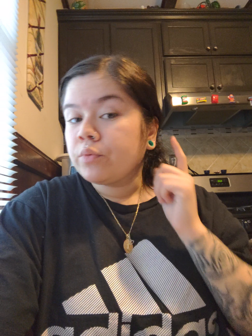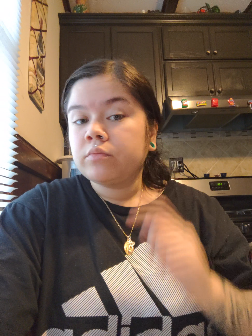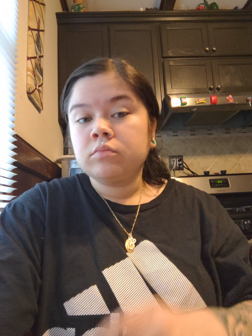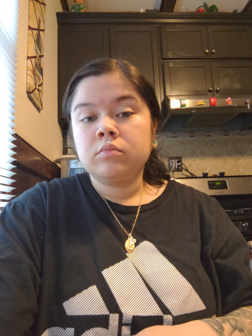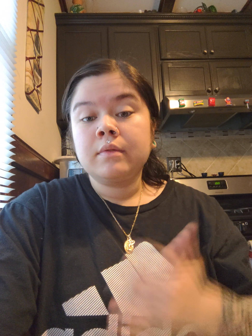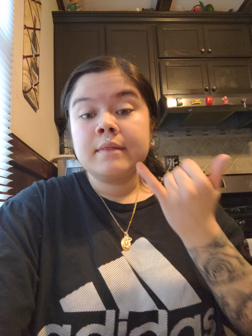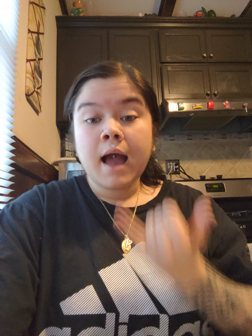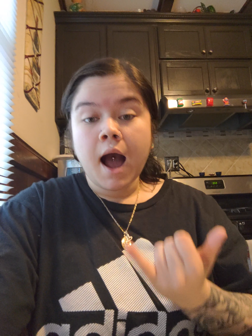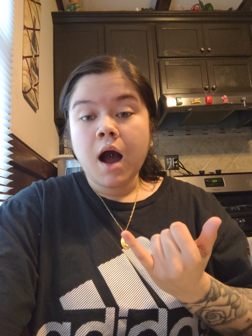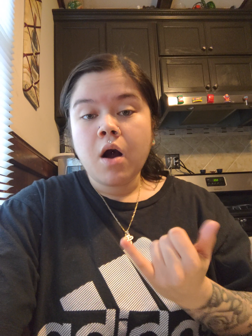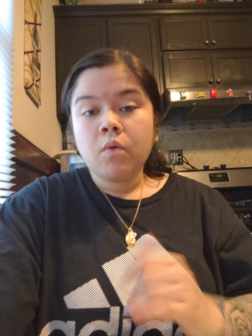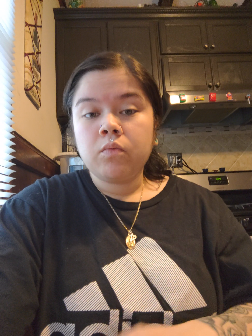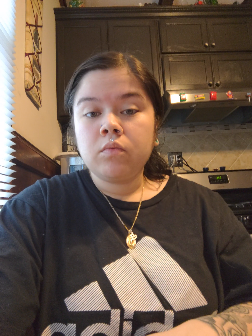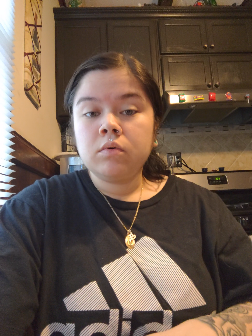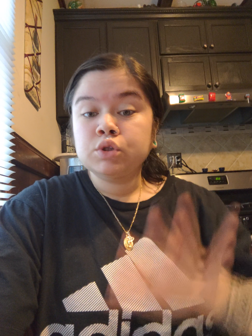now